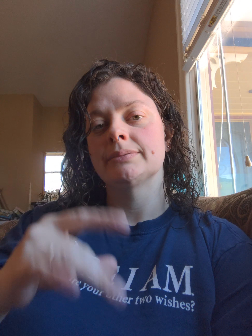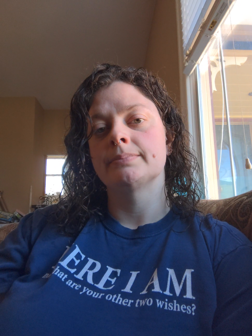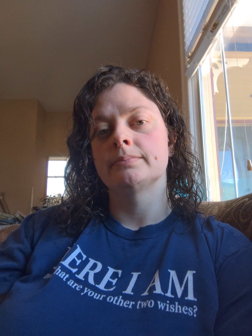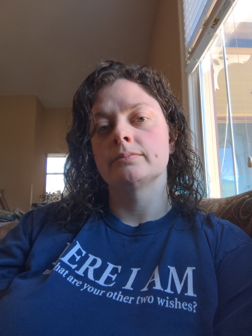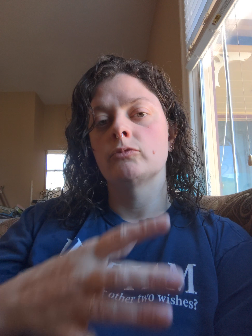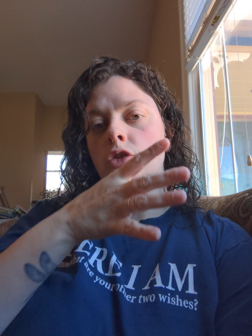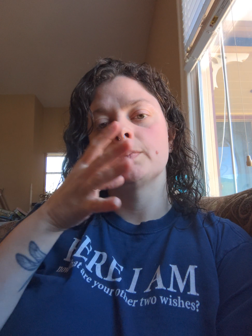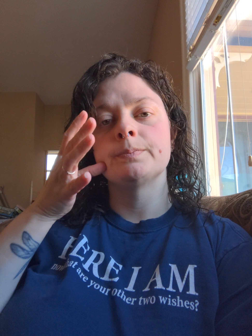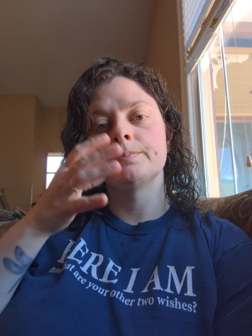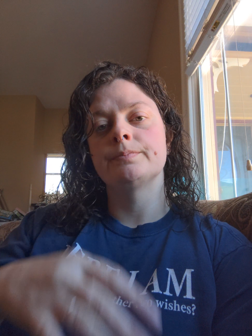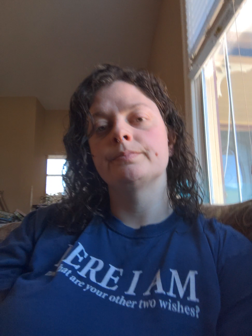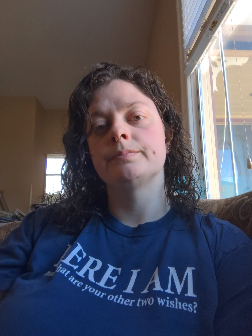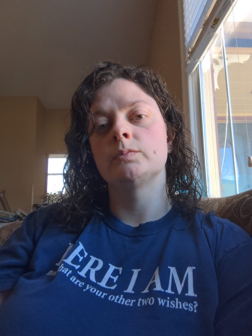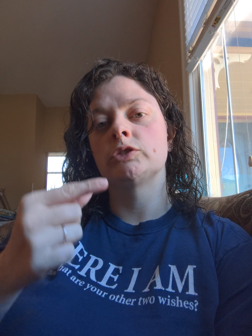farm